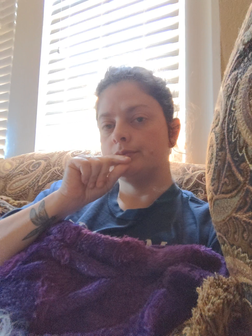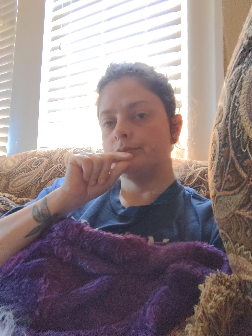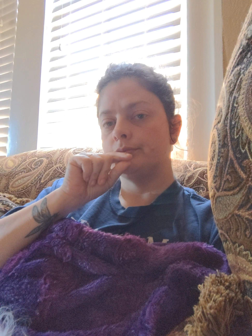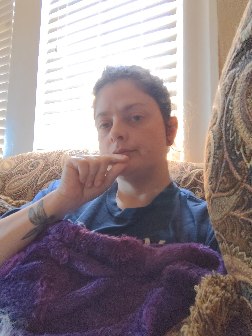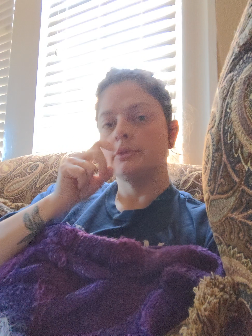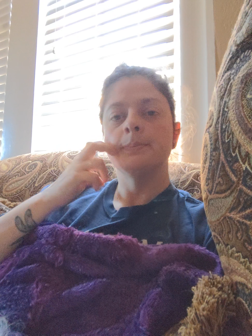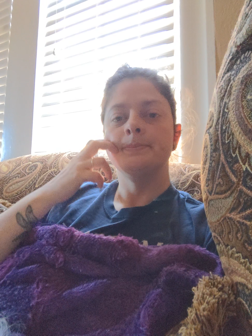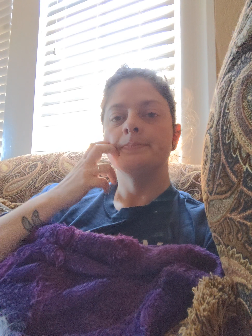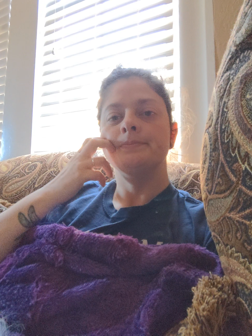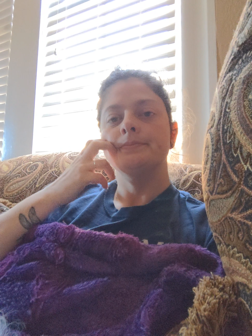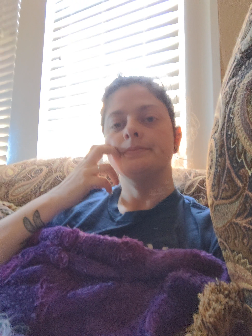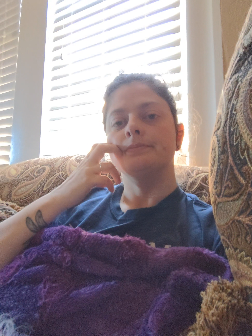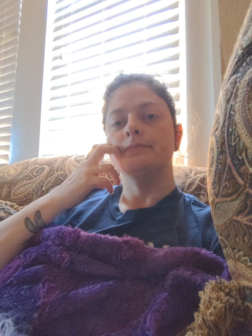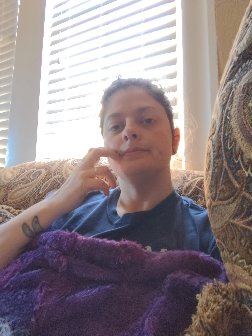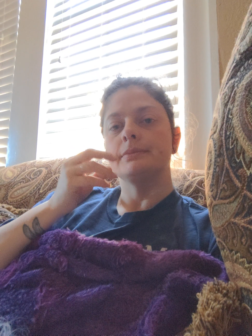gum